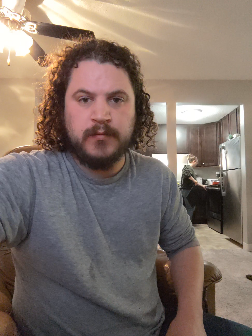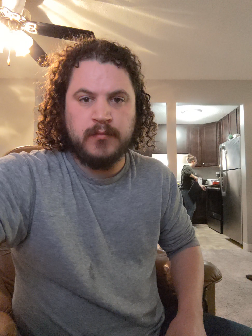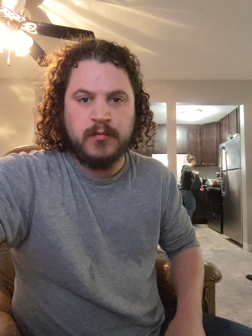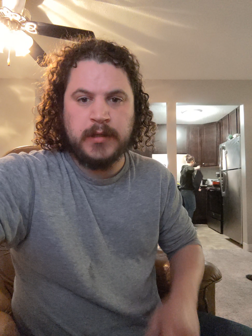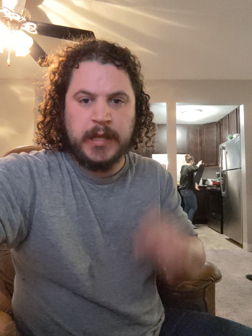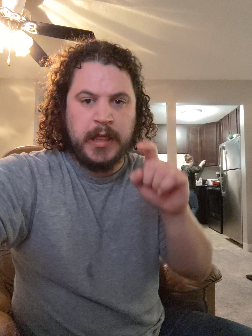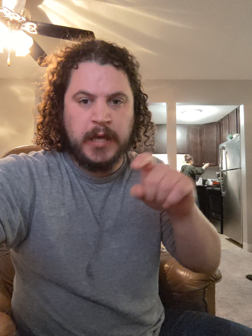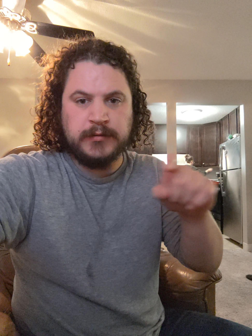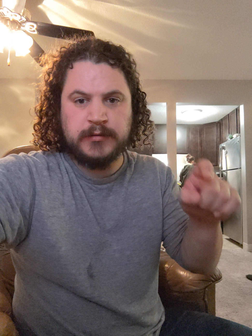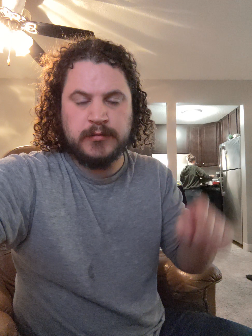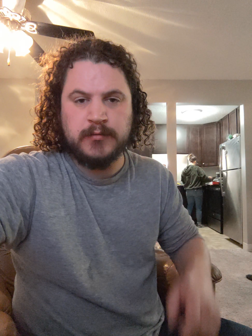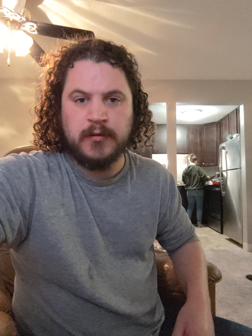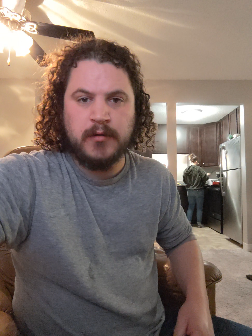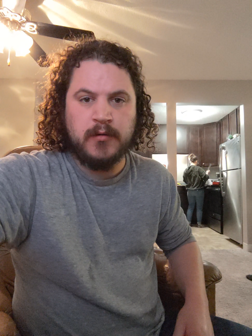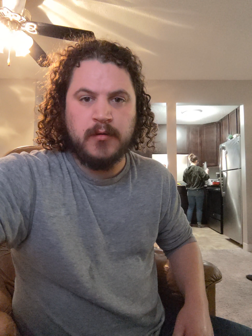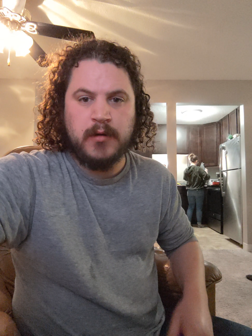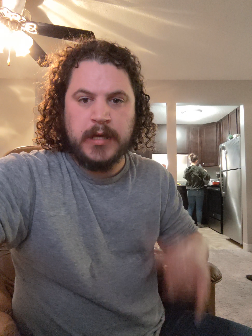closet